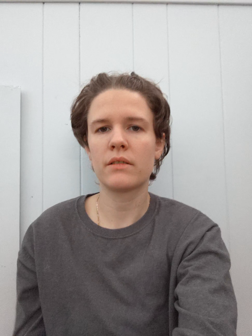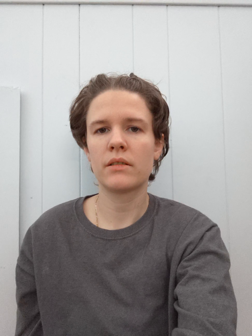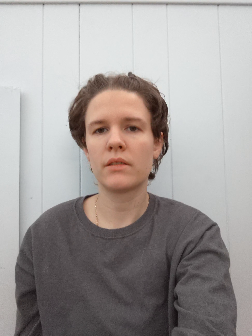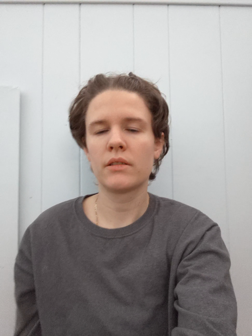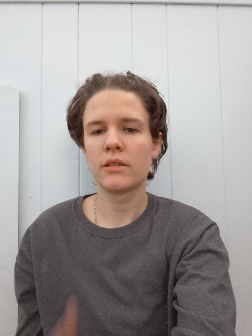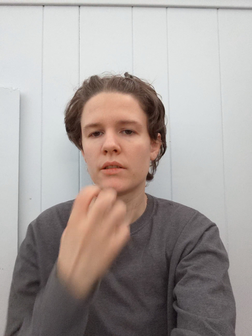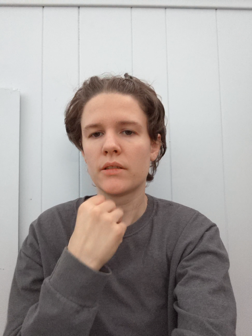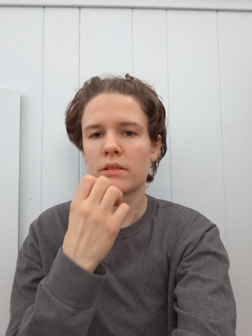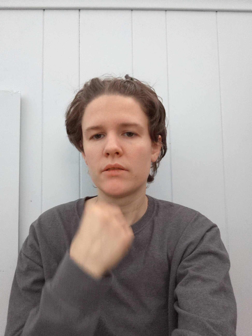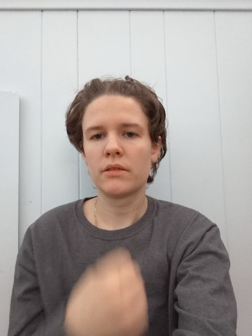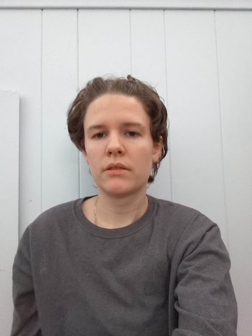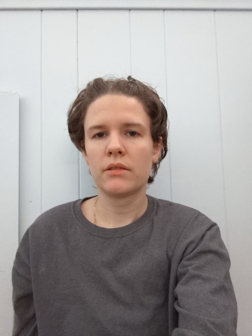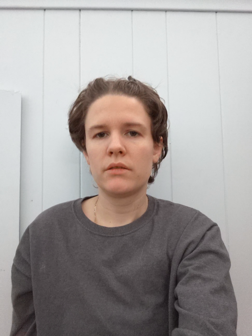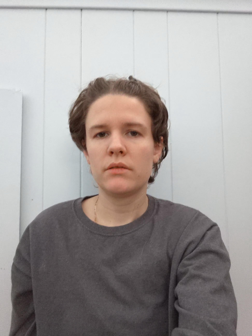underwear